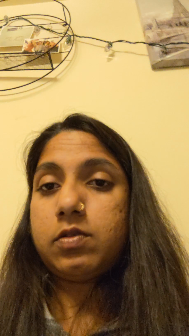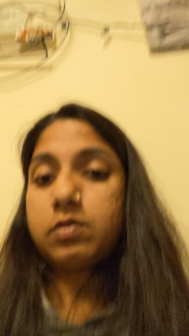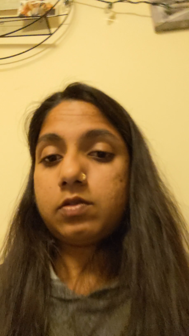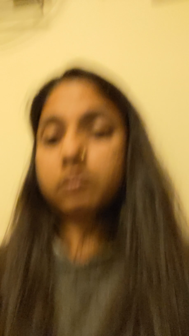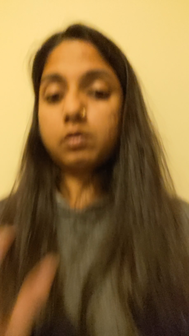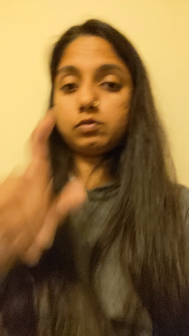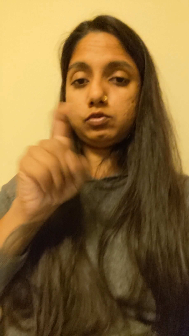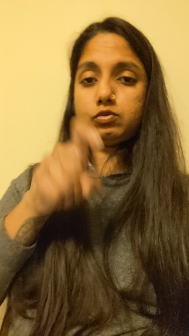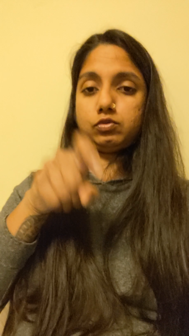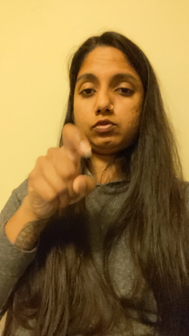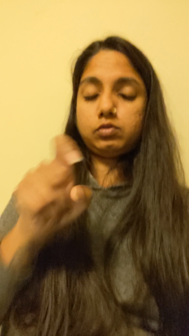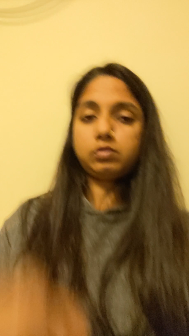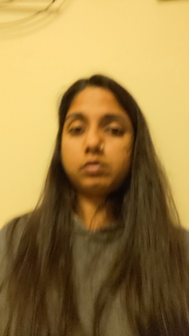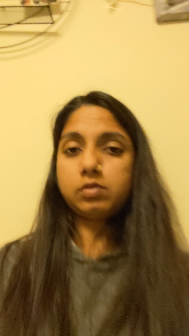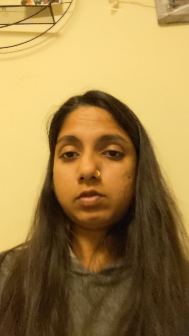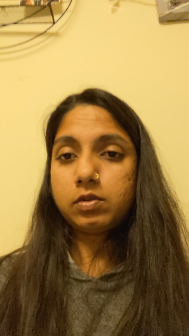should